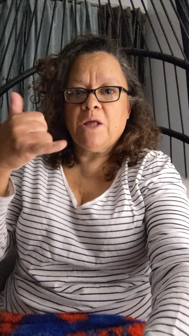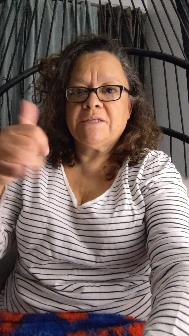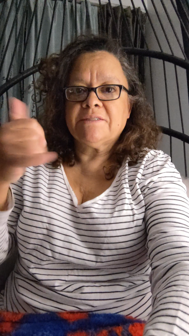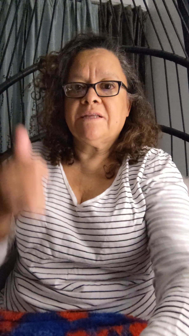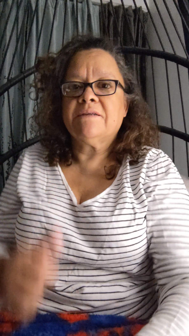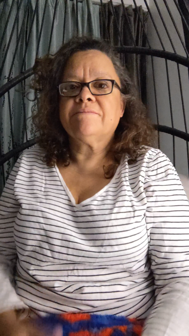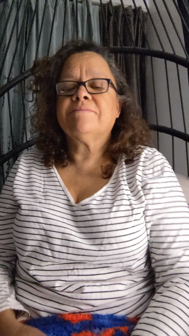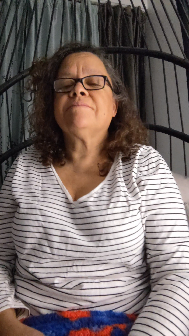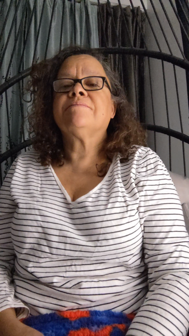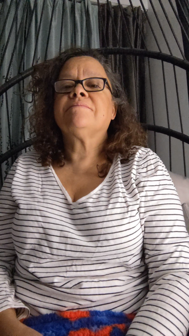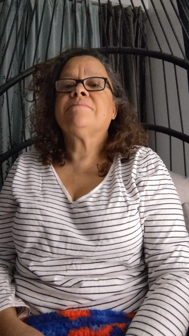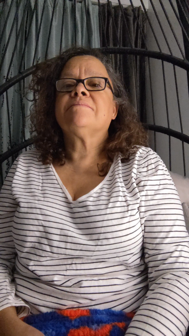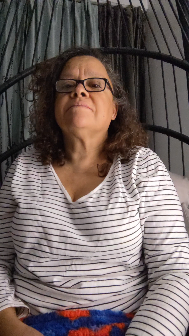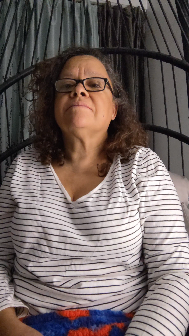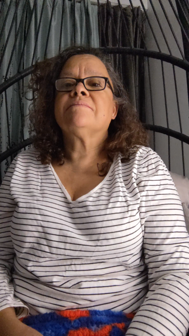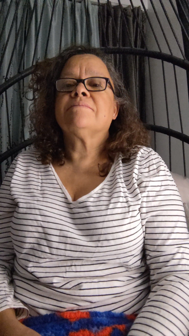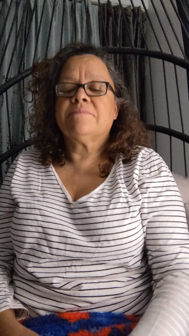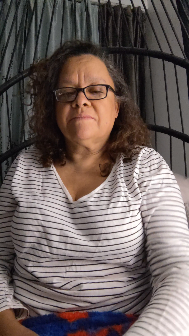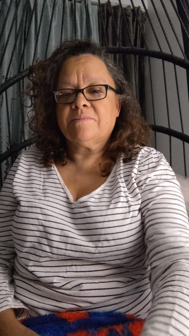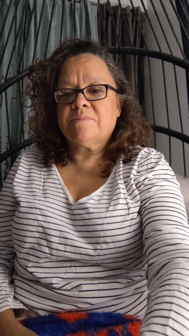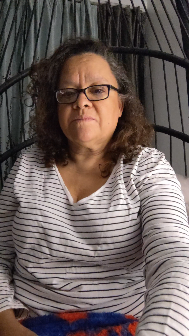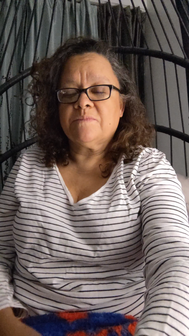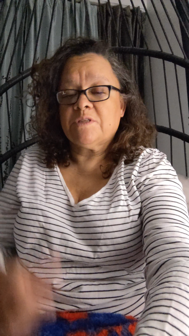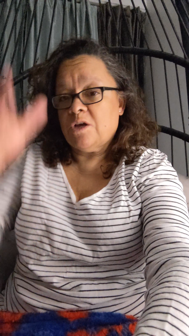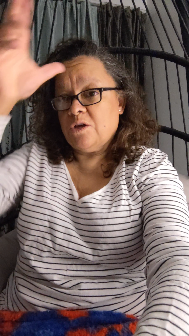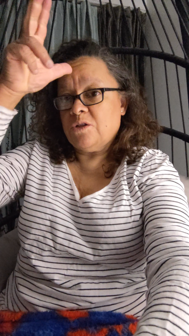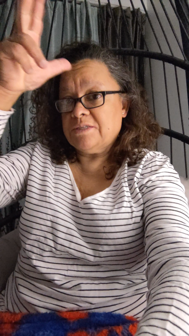rooster